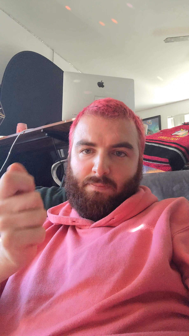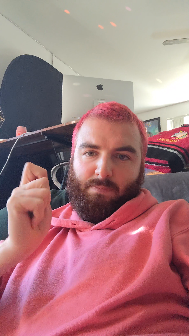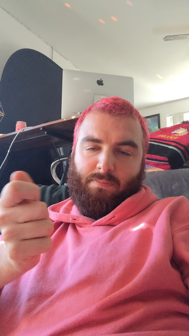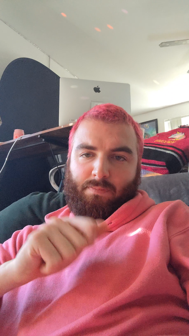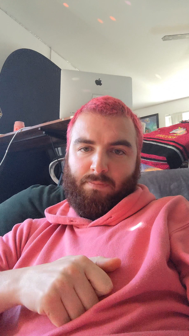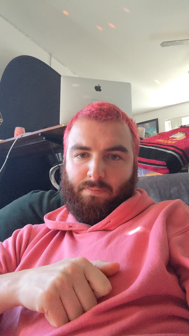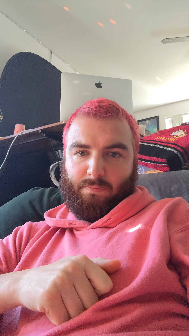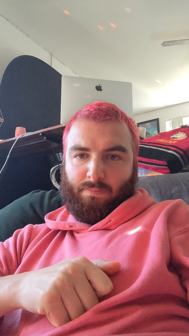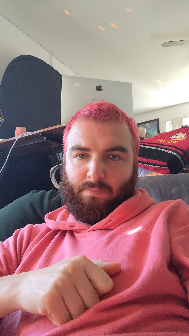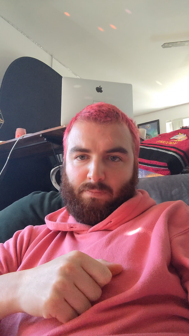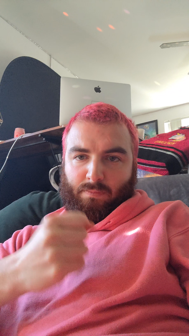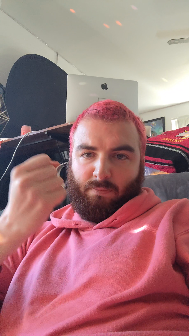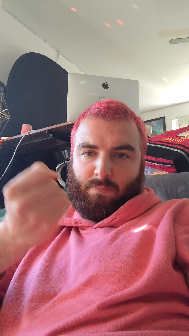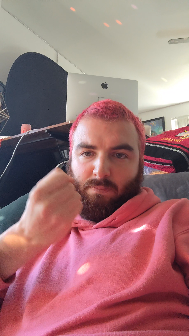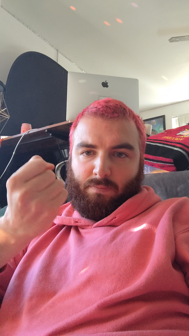hold